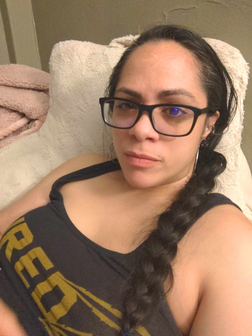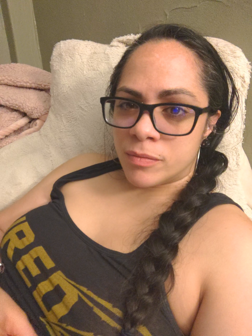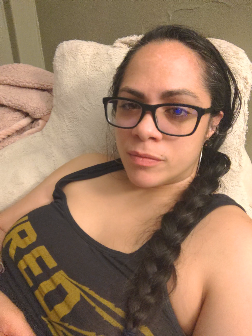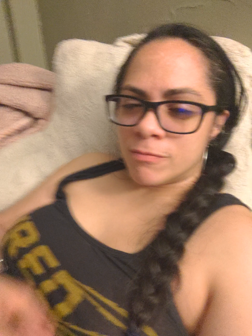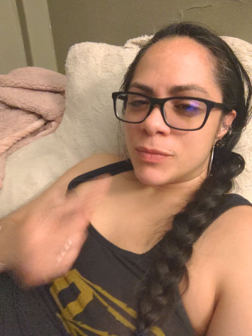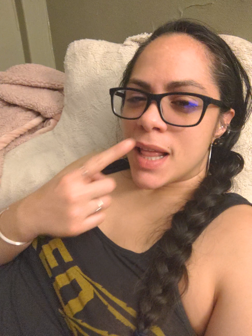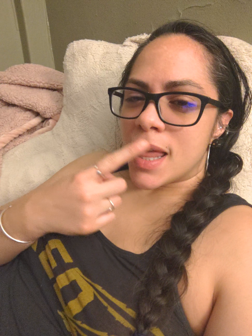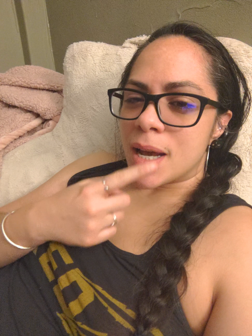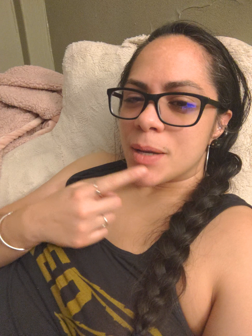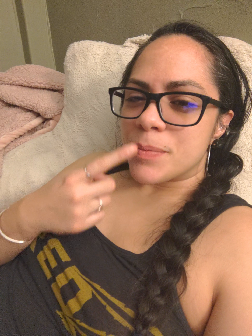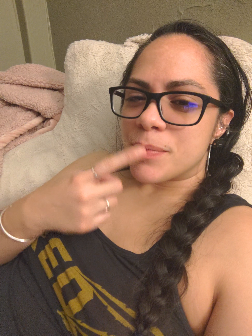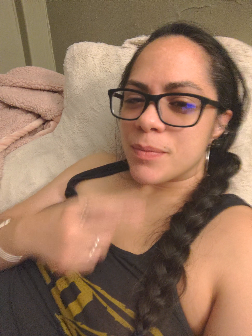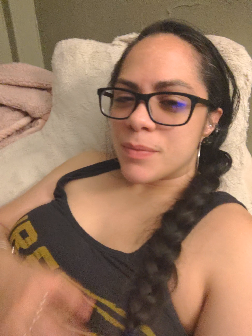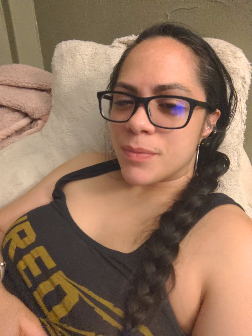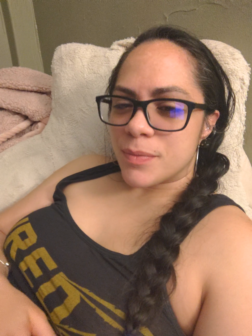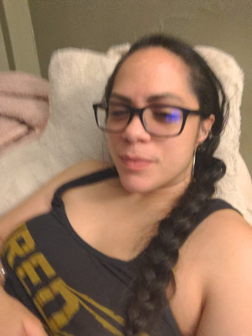lips